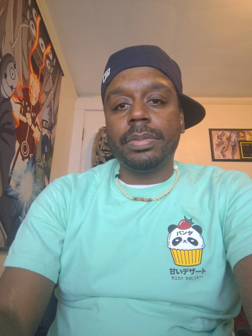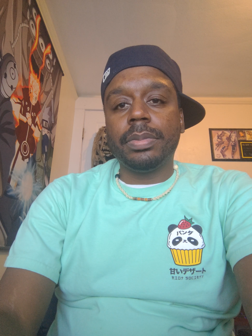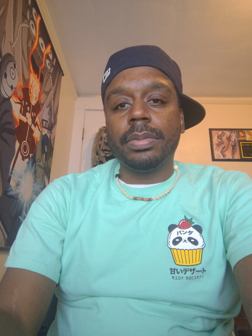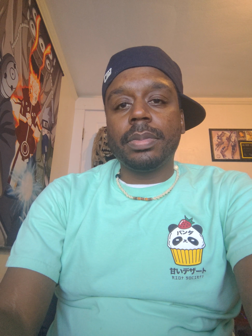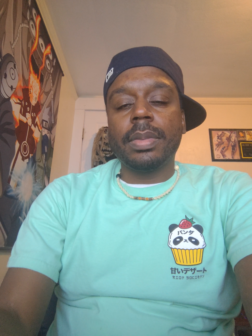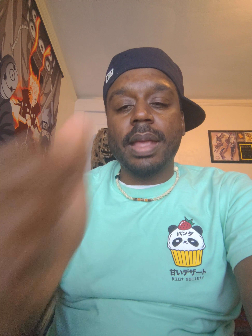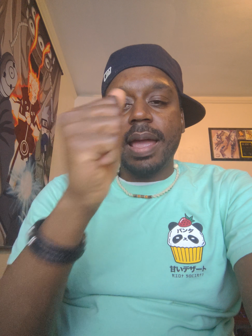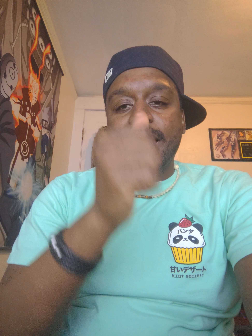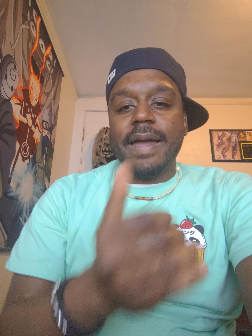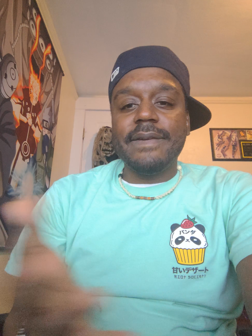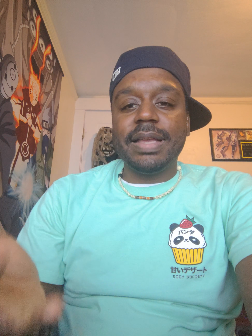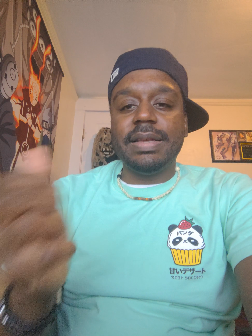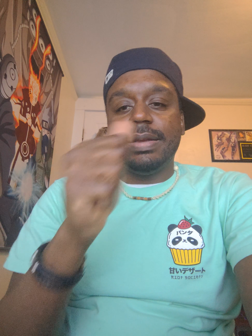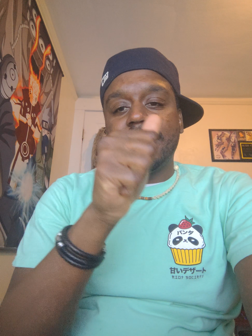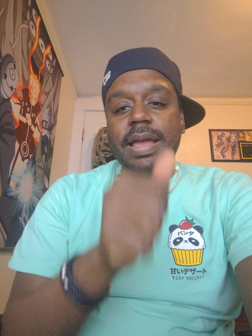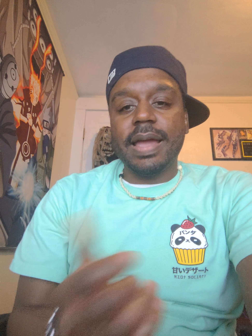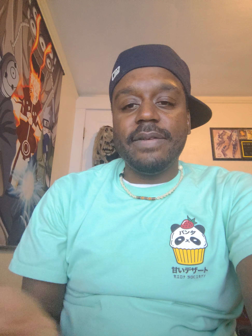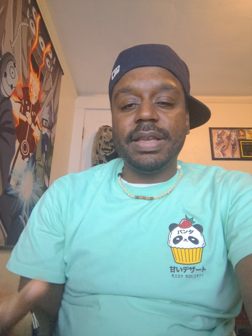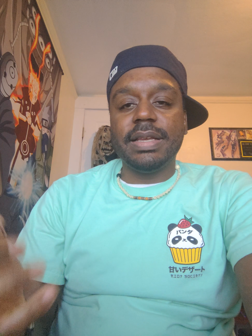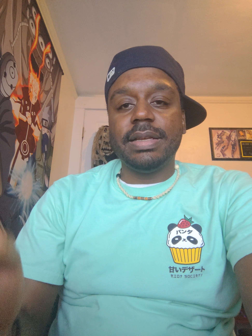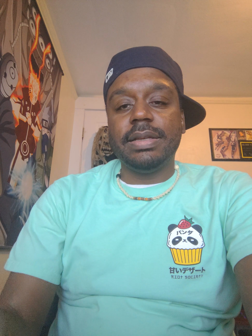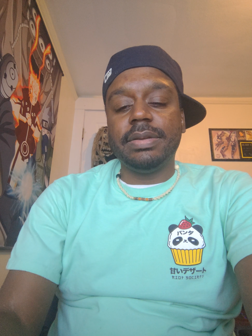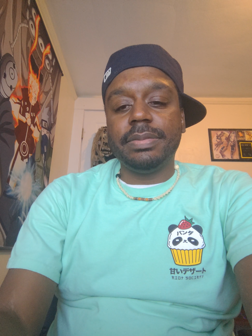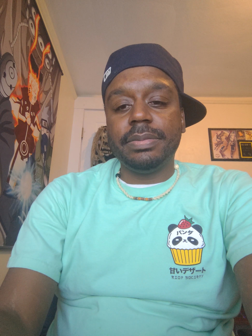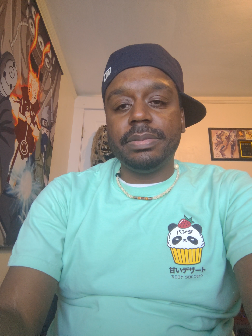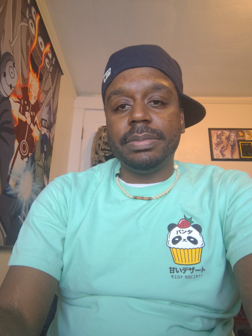every